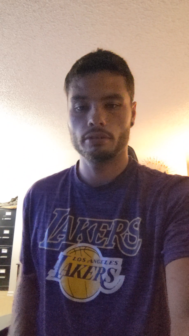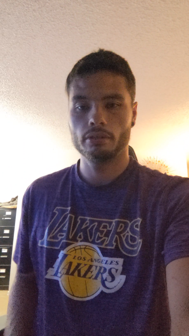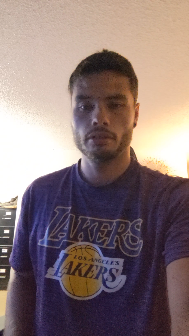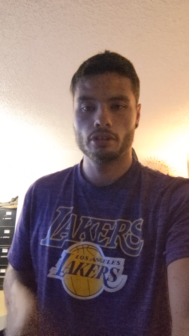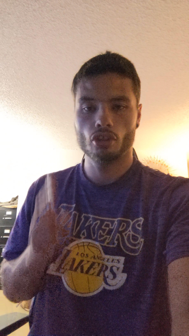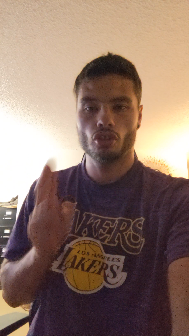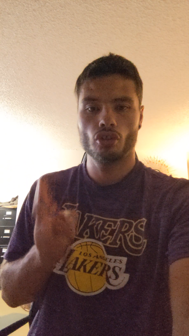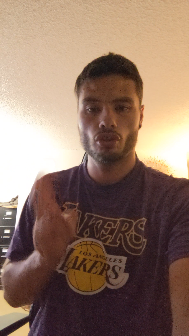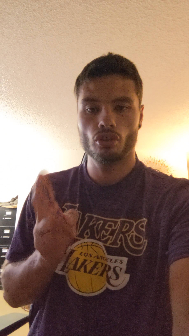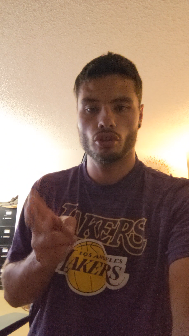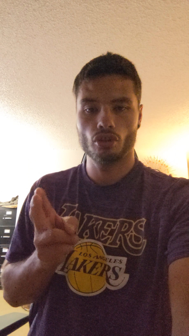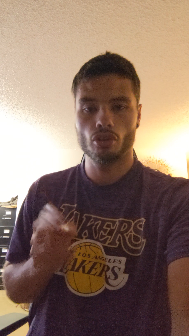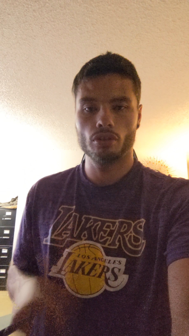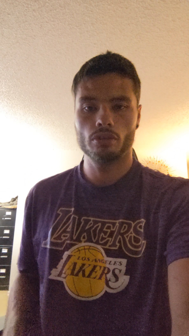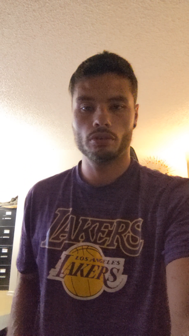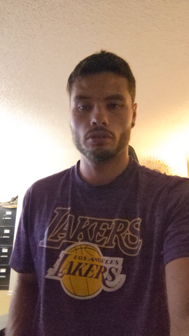hurry